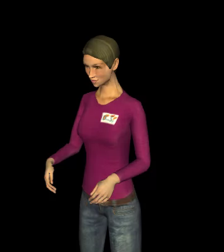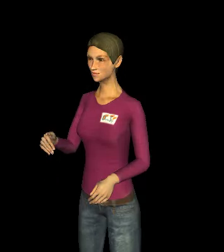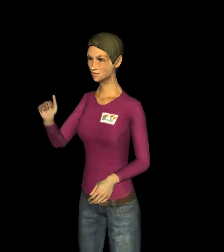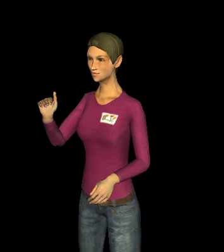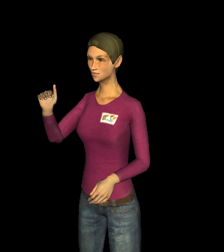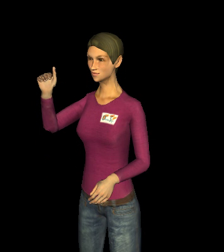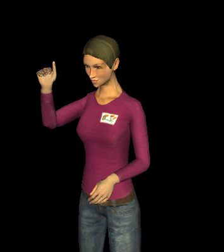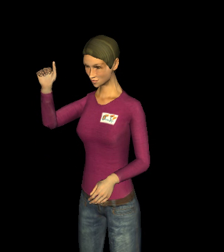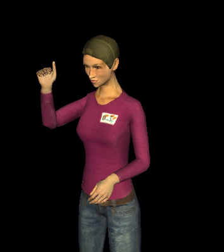يكبر